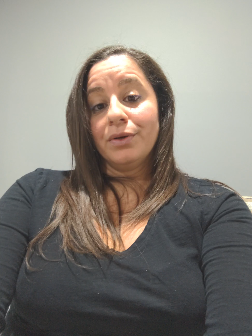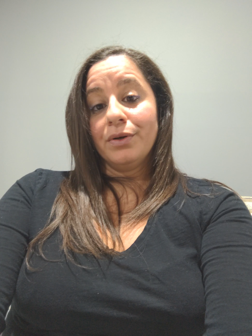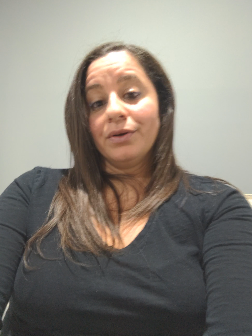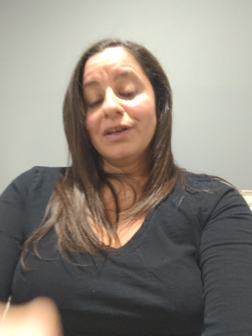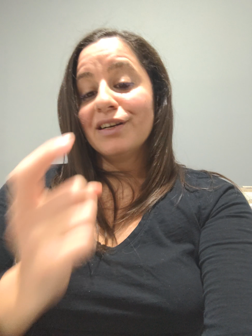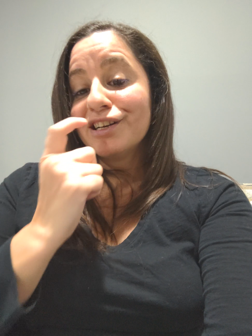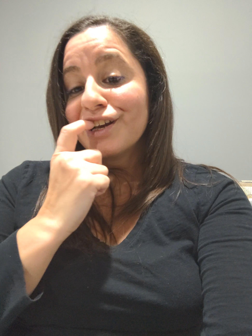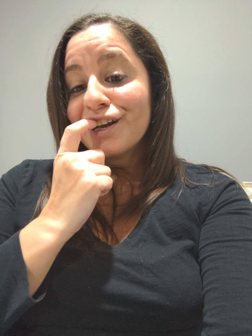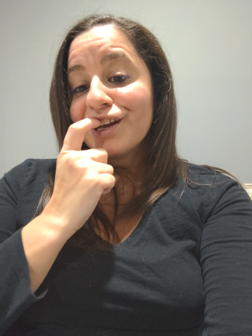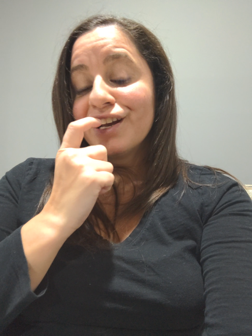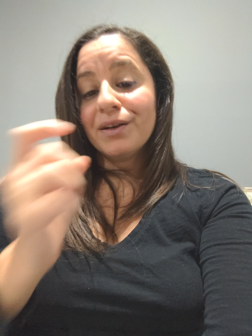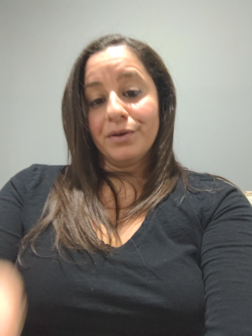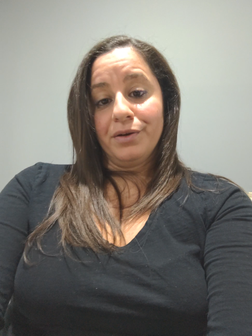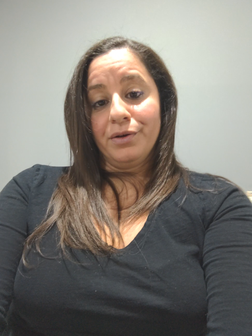tooth